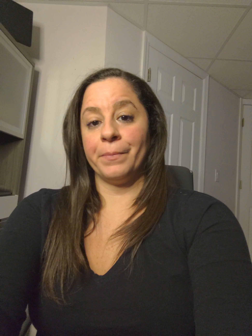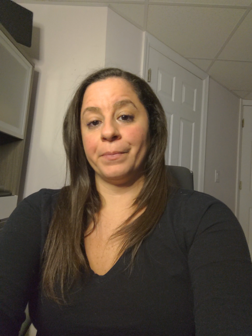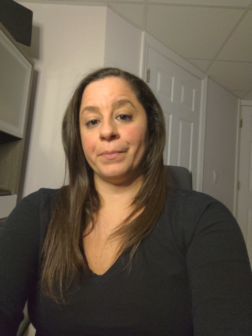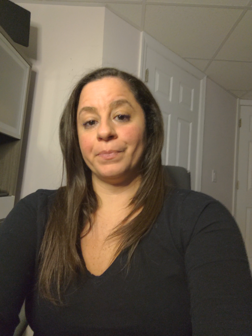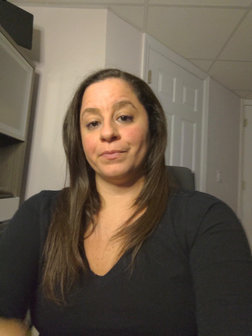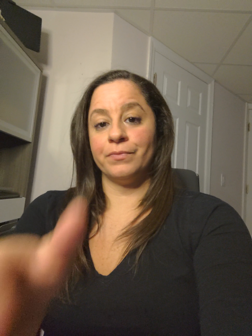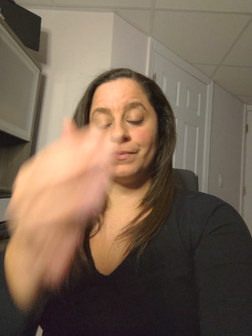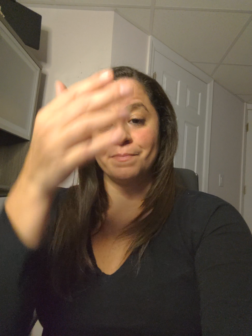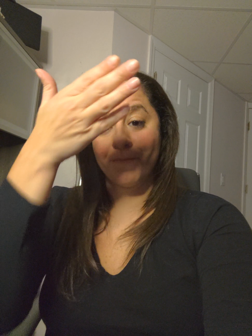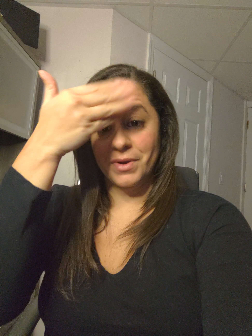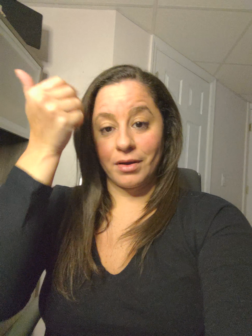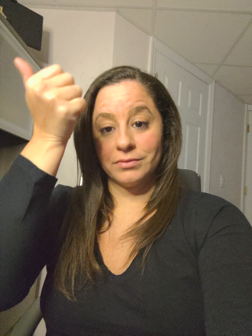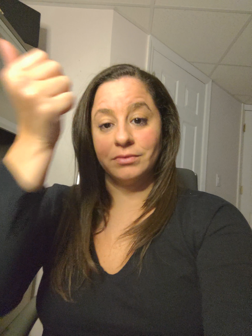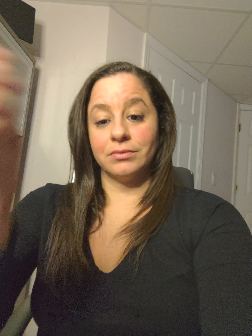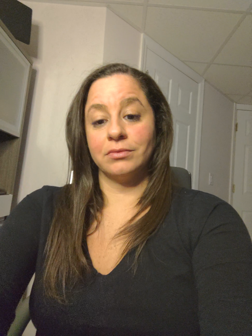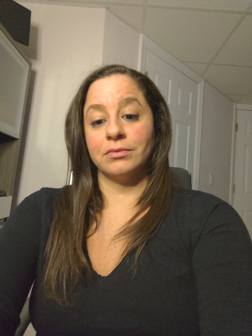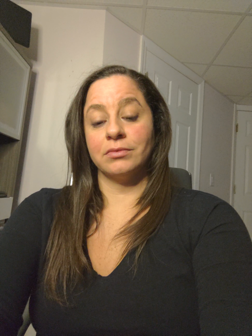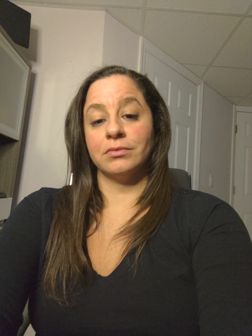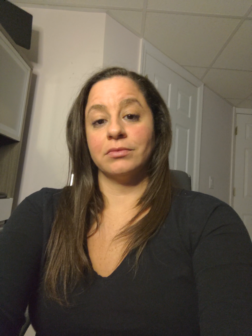because